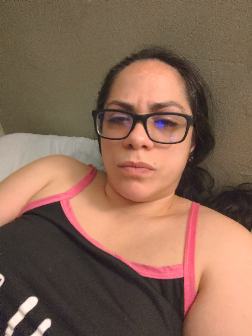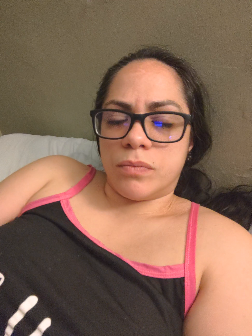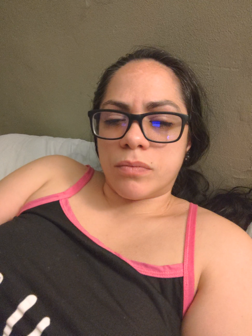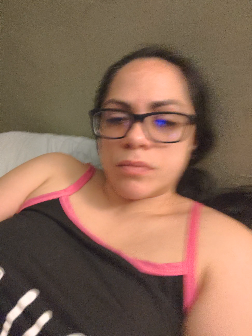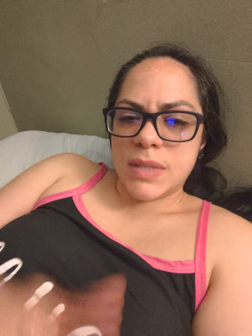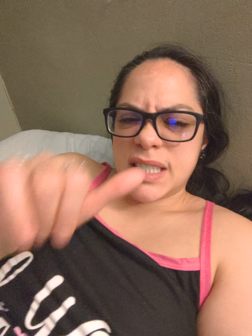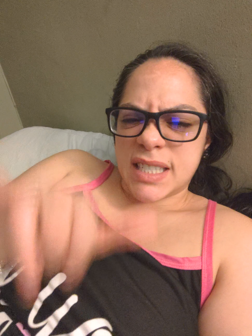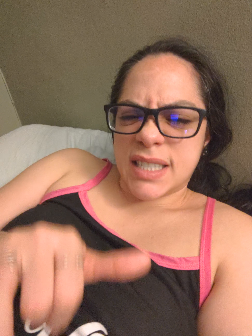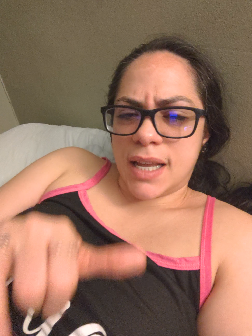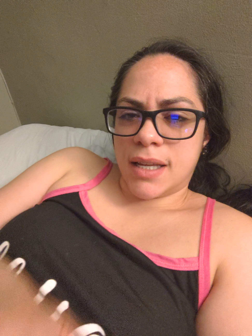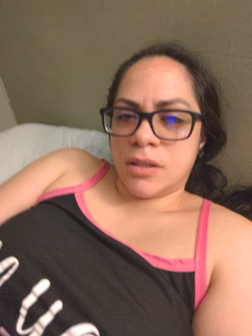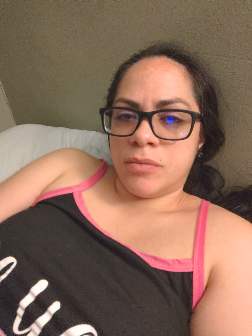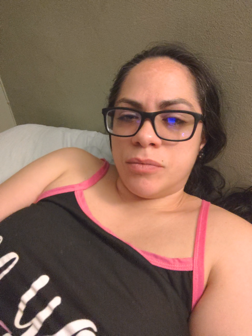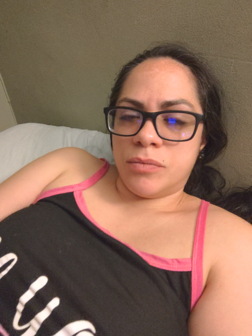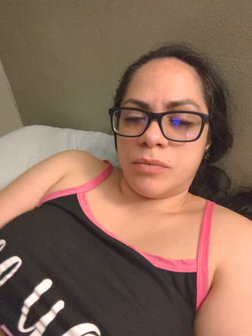stay